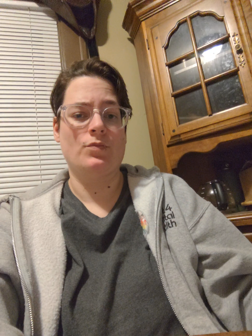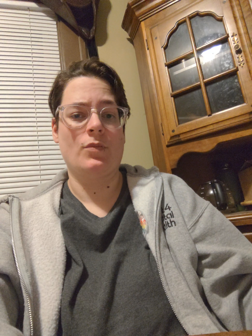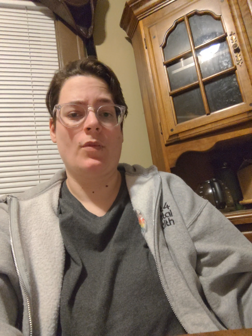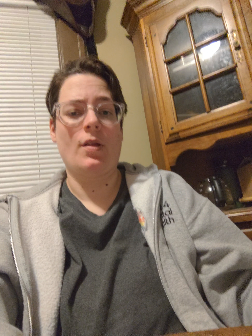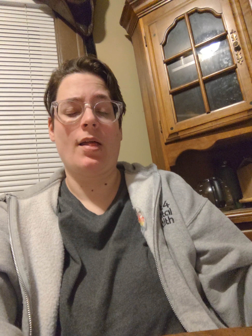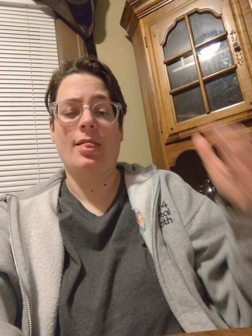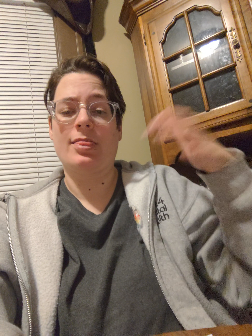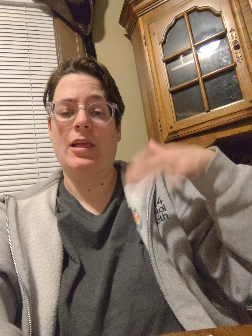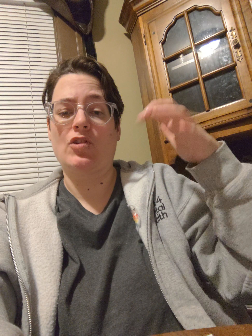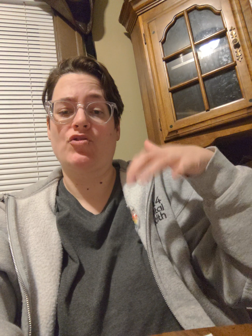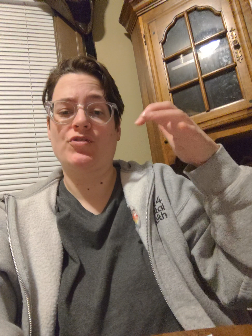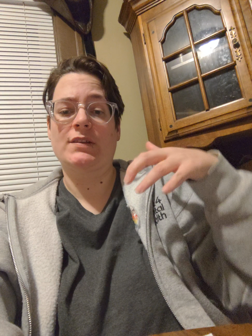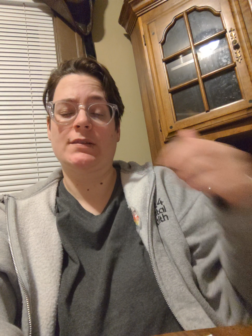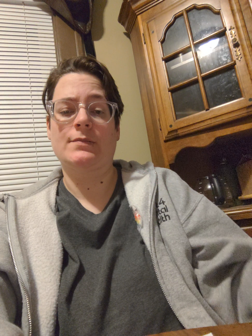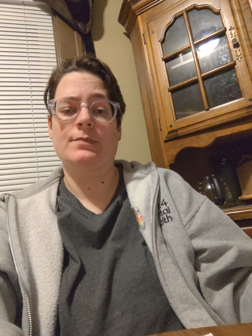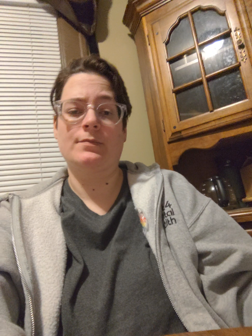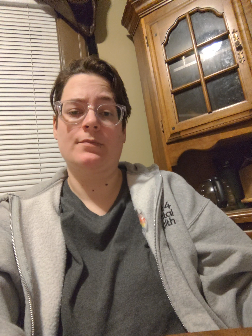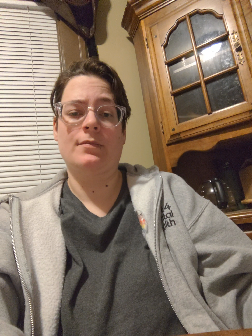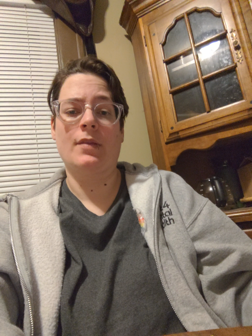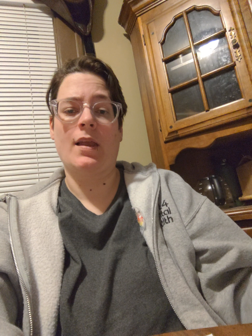alligator